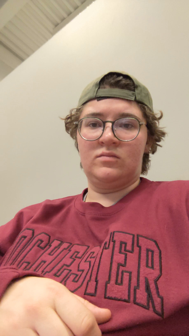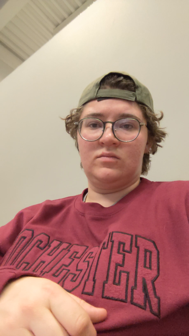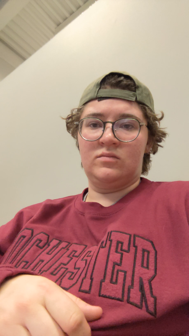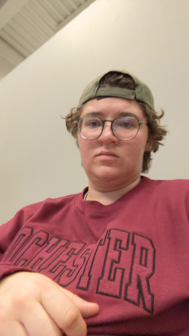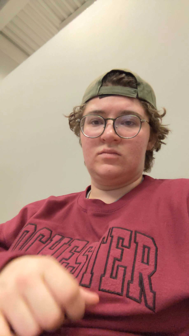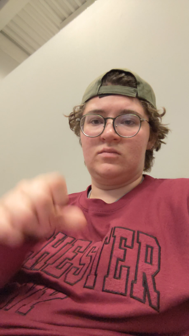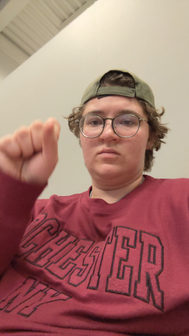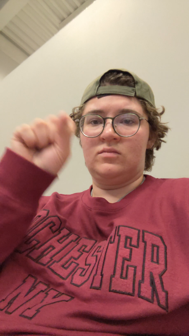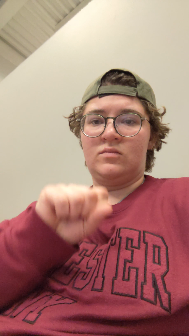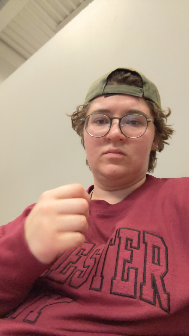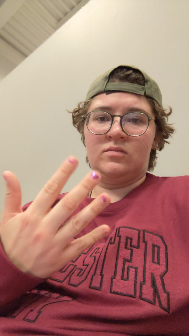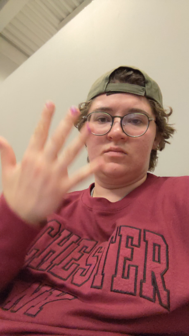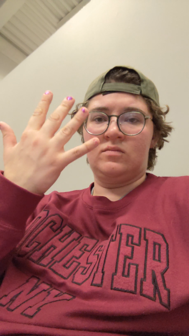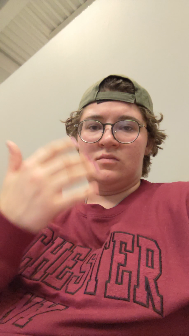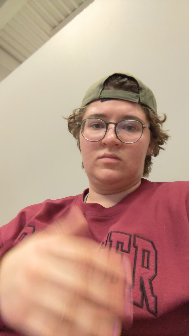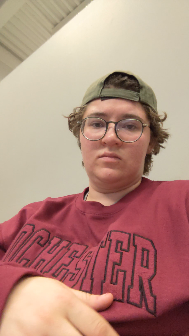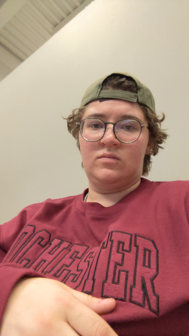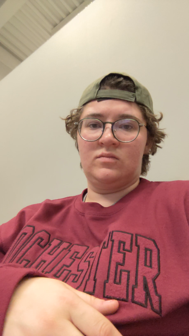gloves